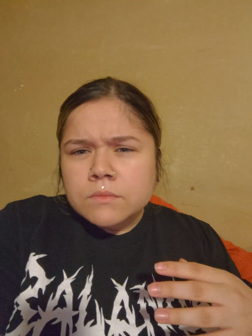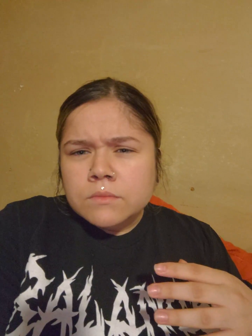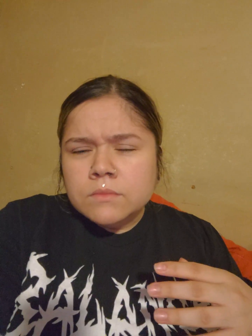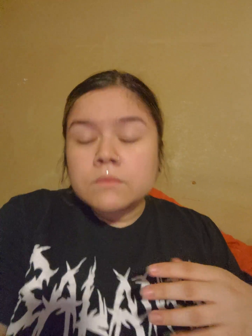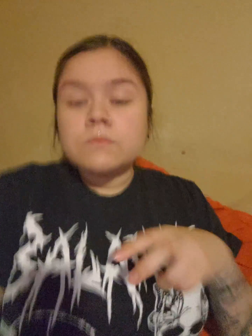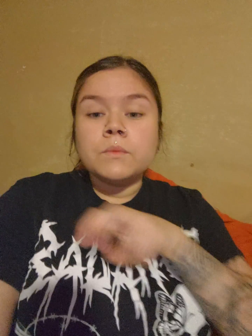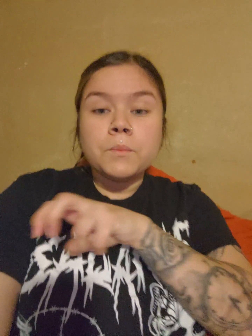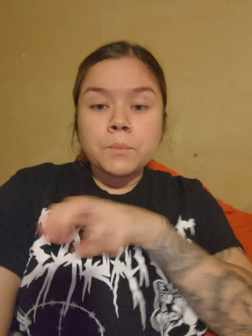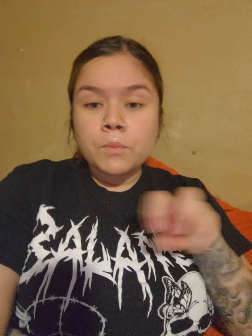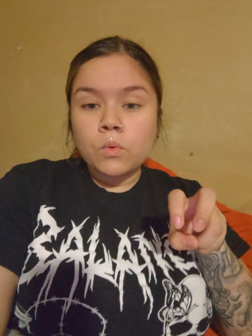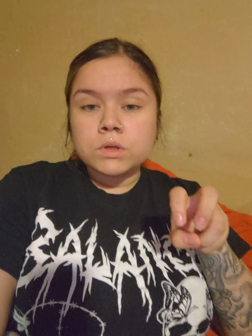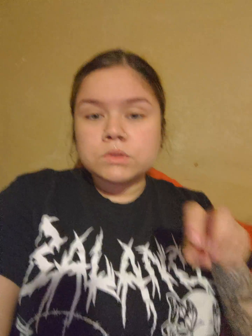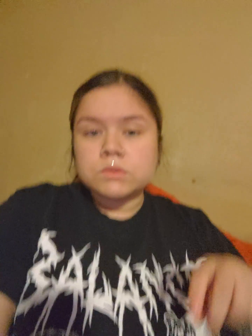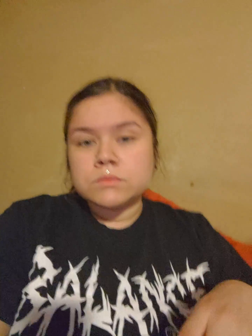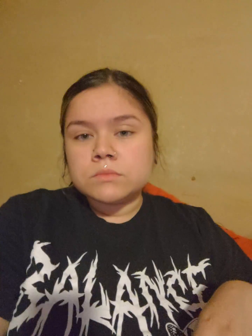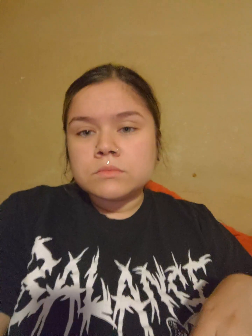porch